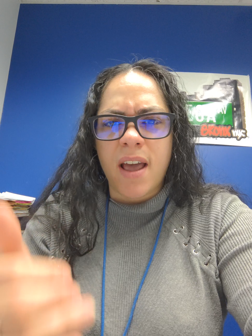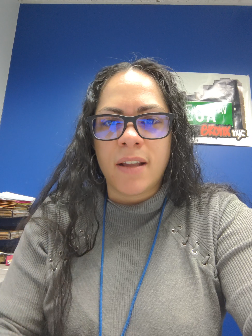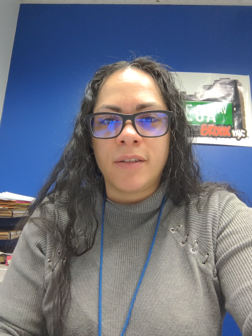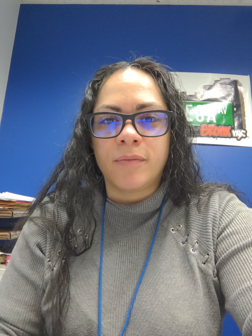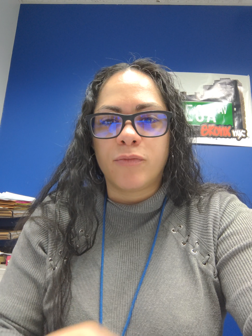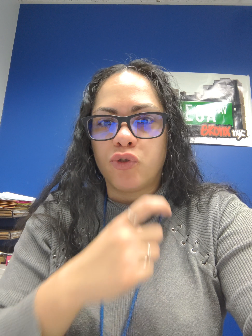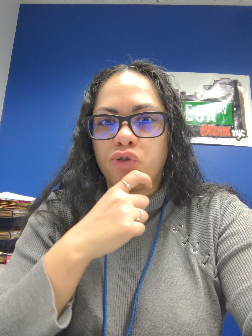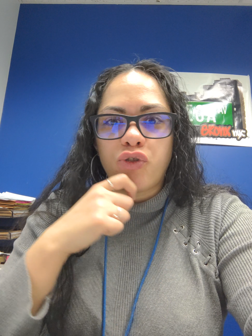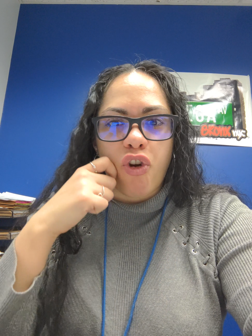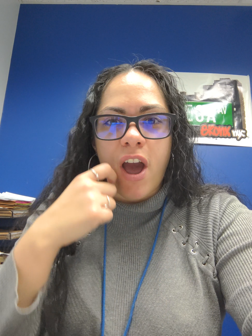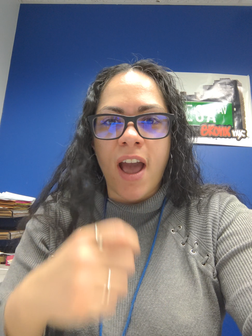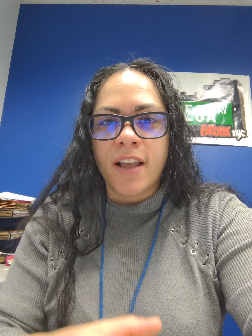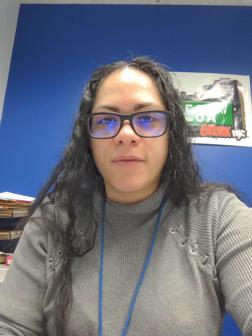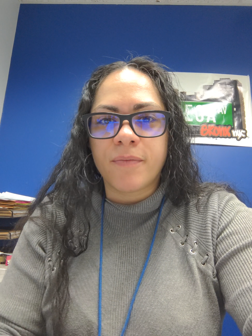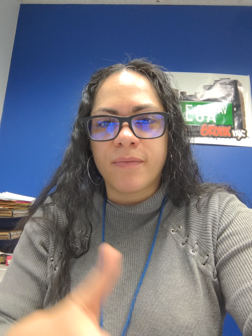dry